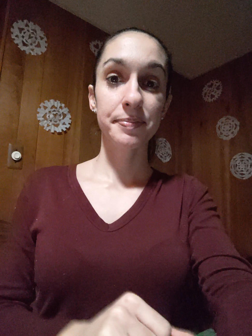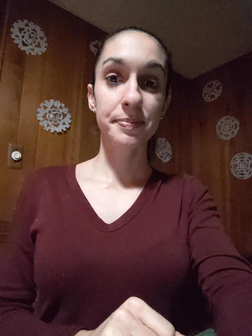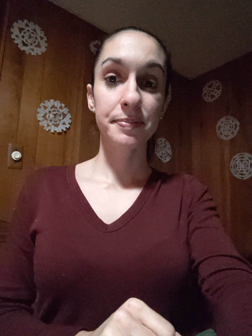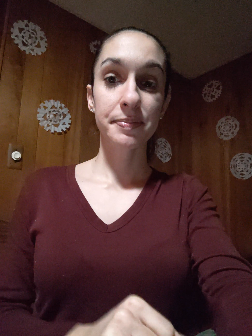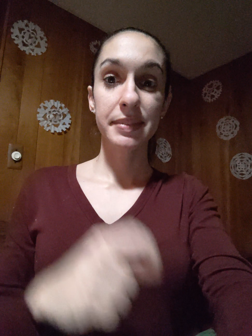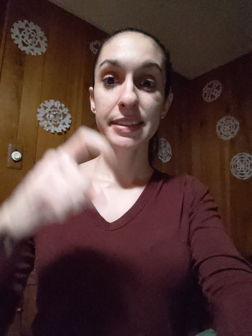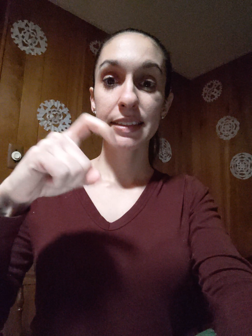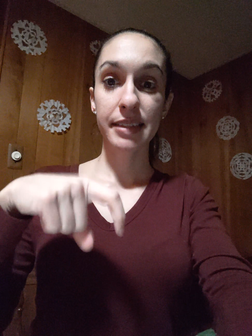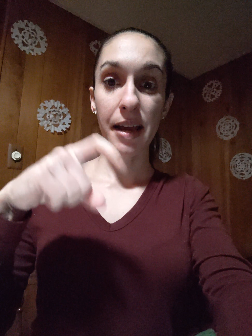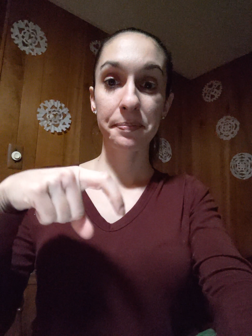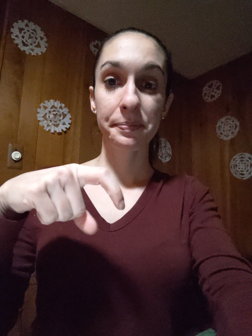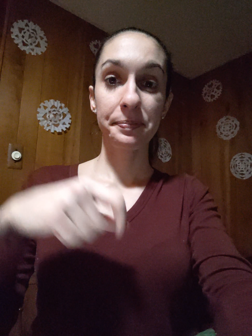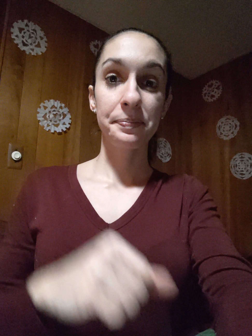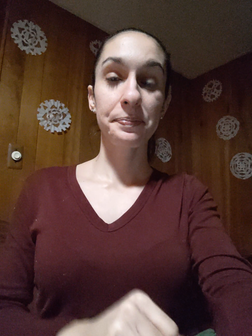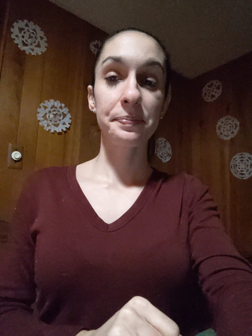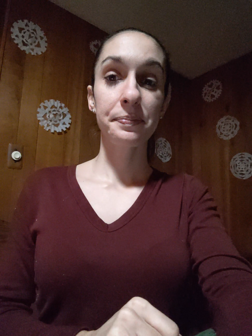time